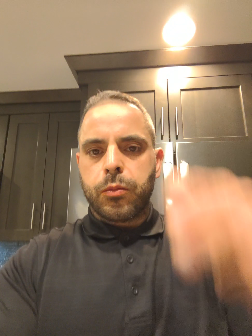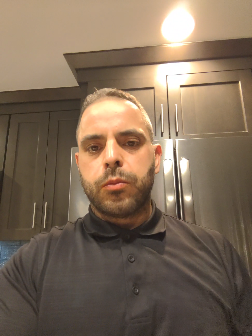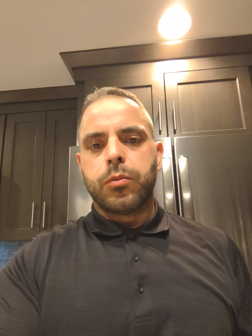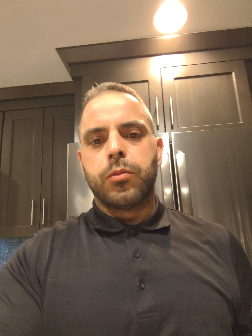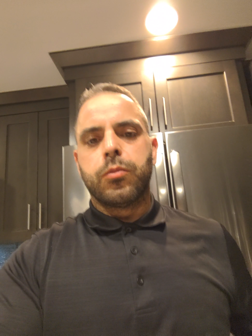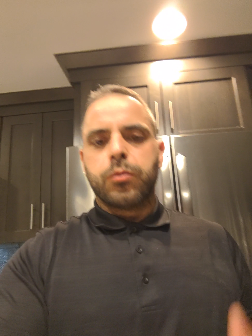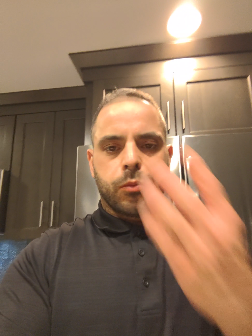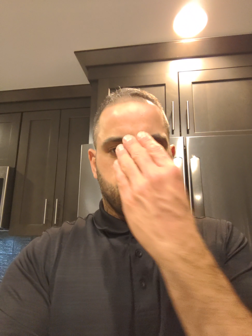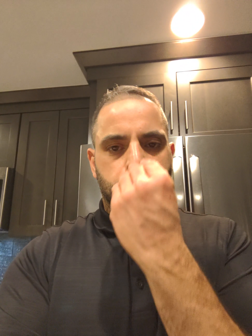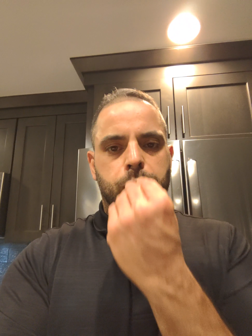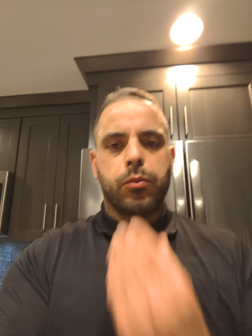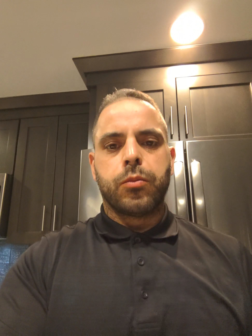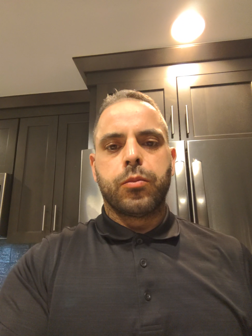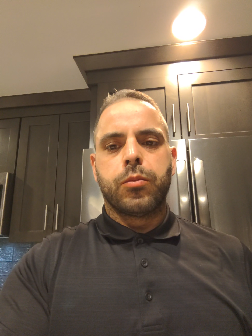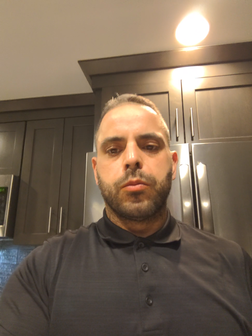nap